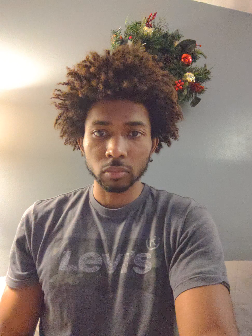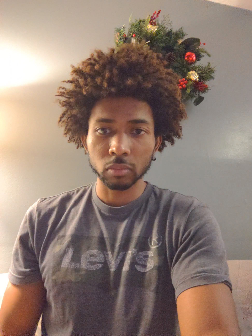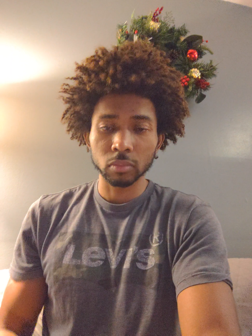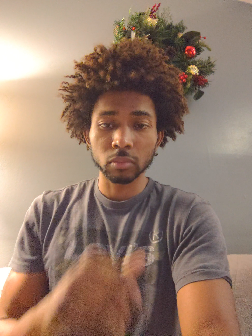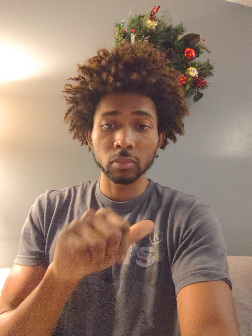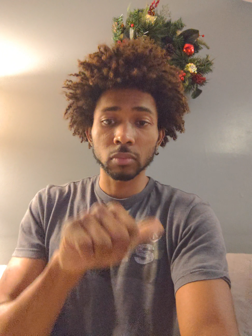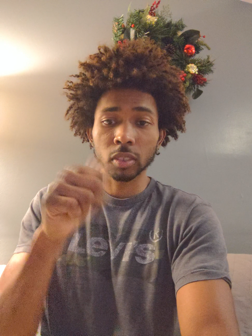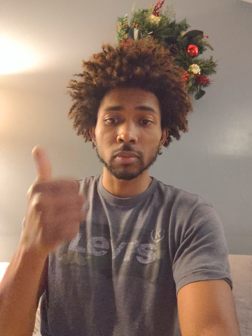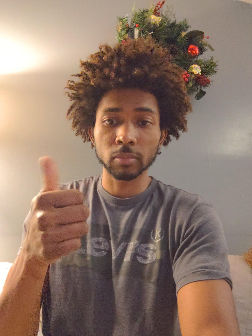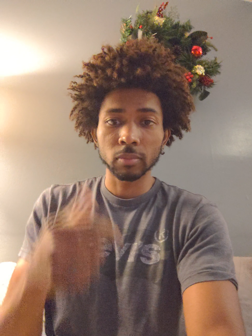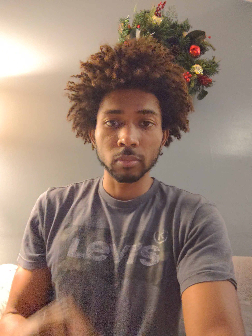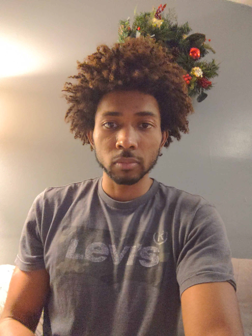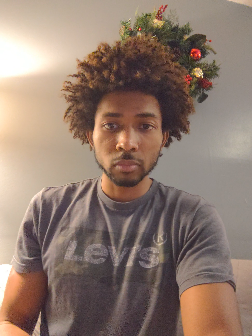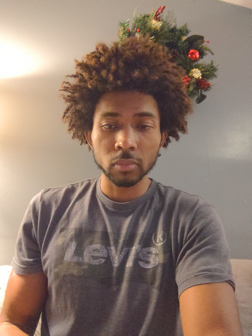another